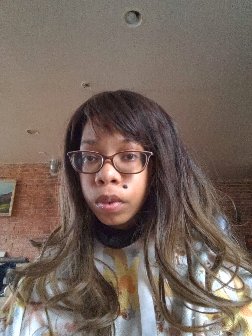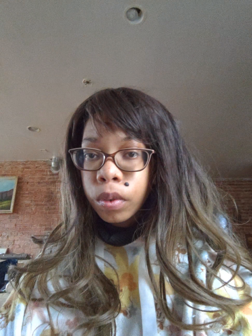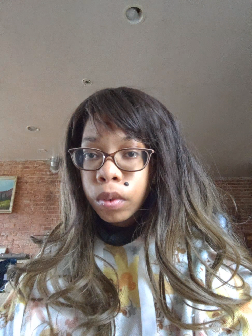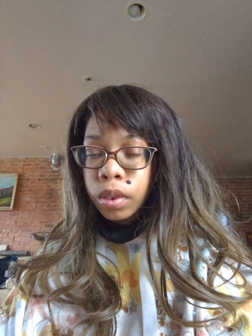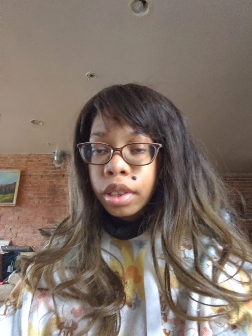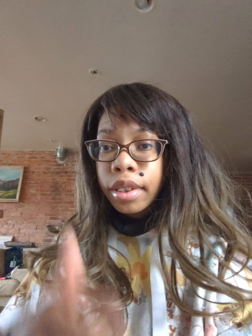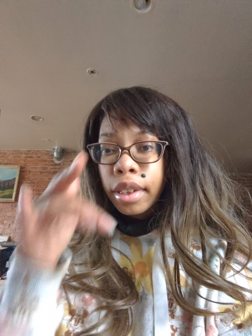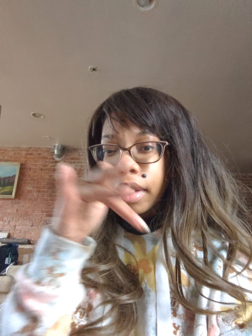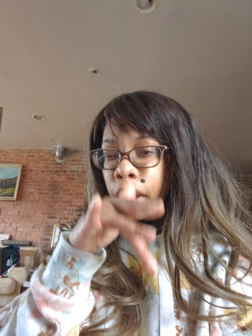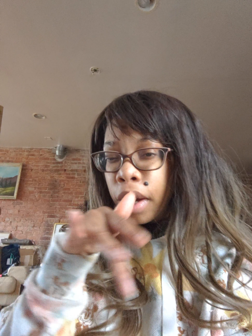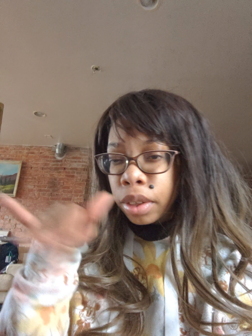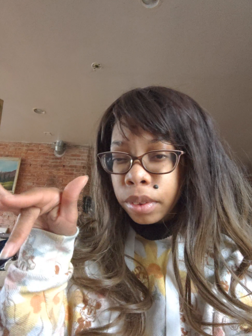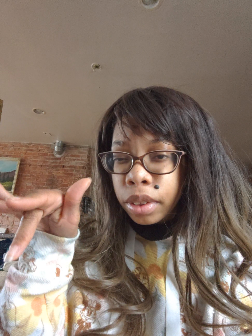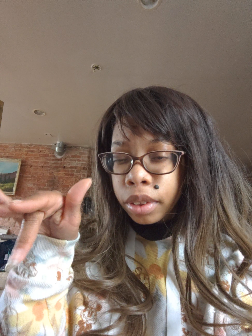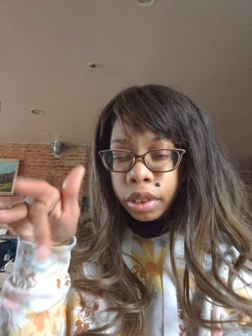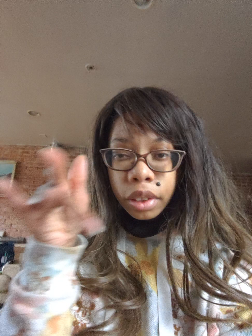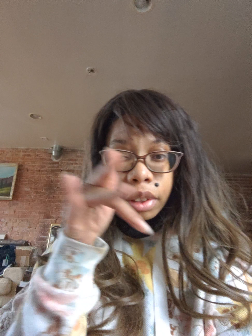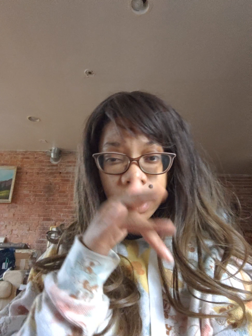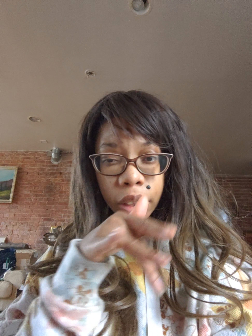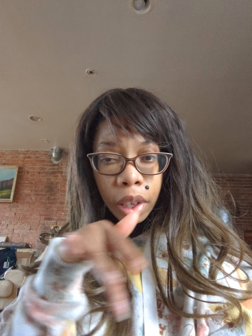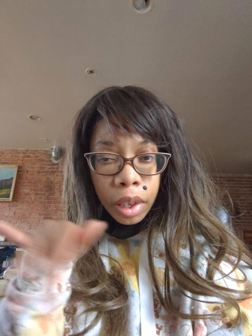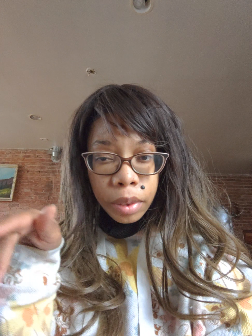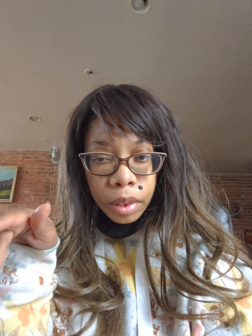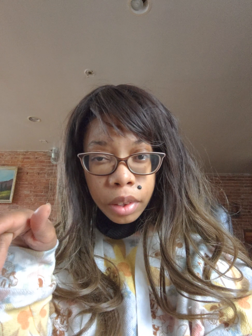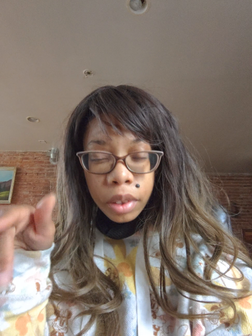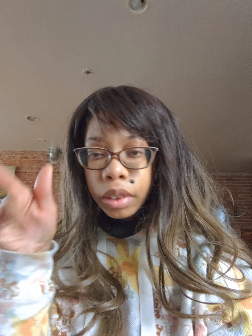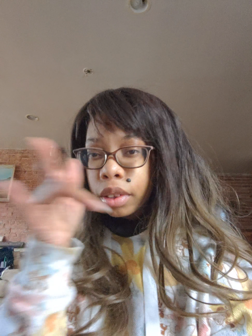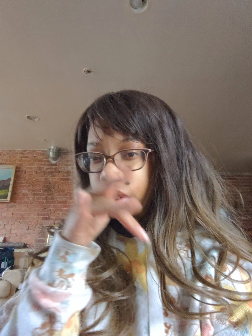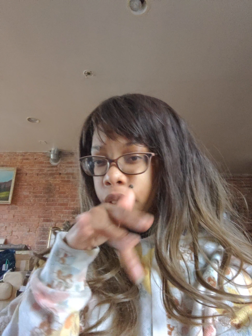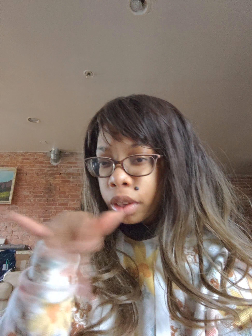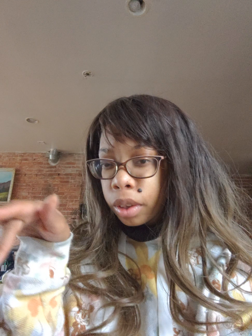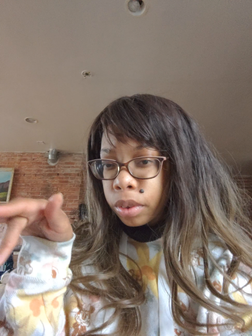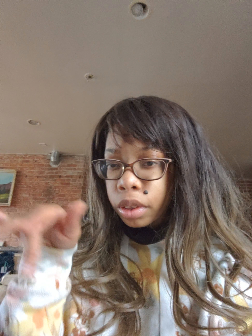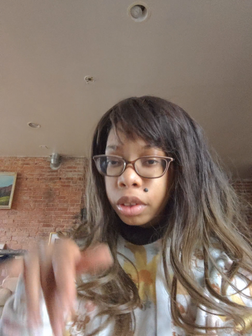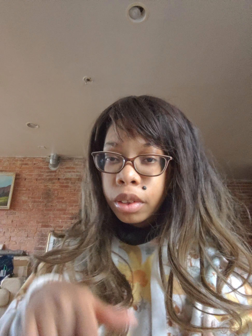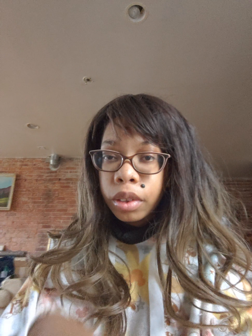empty